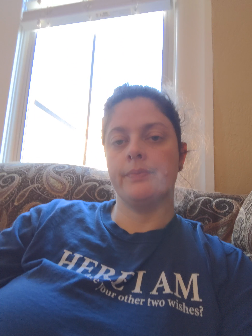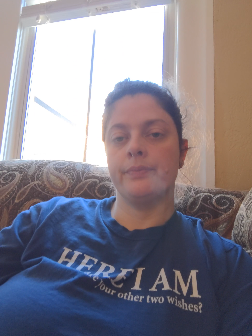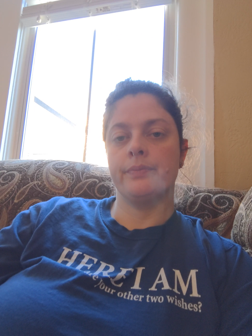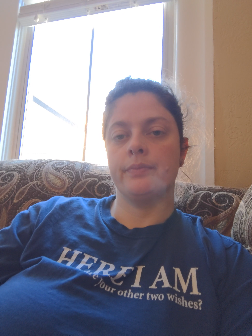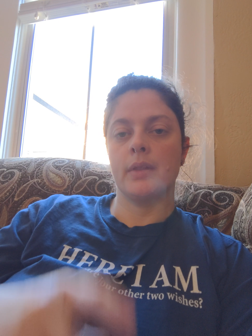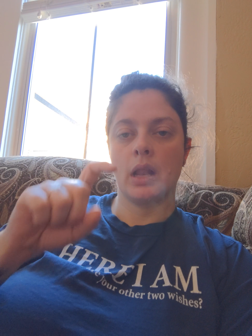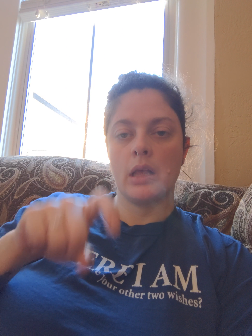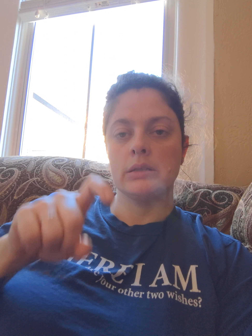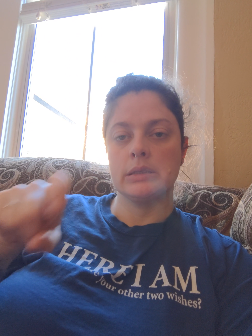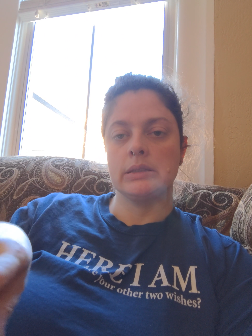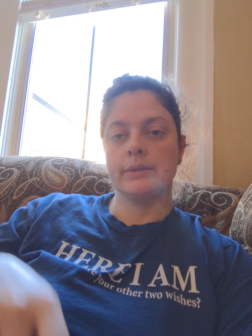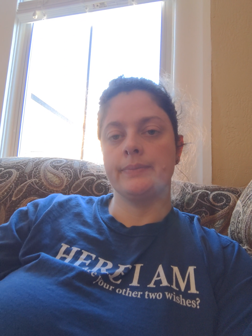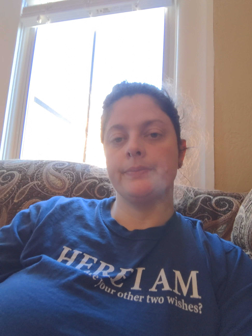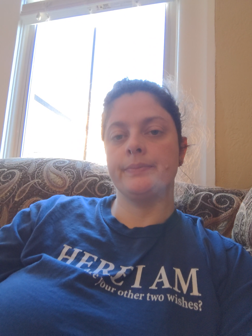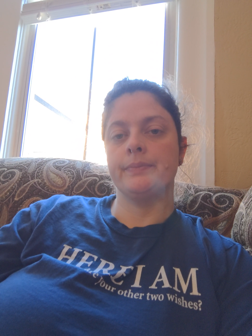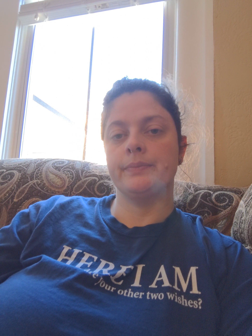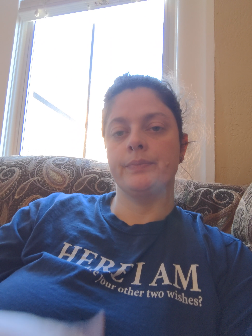closet